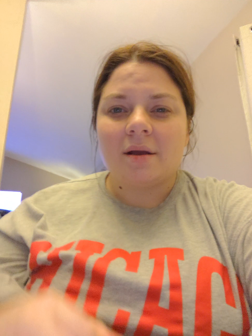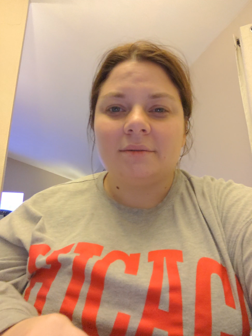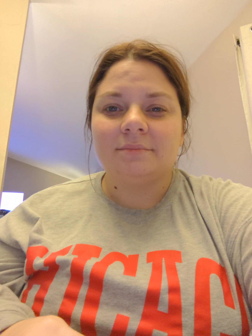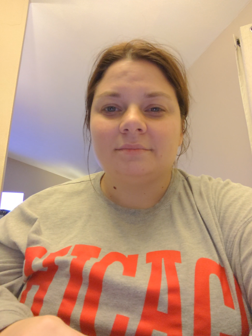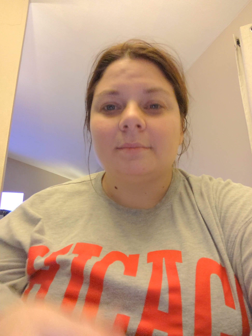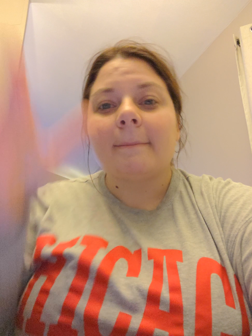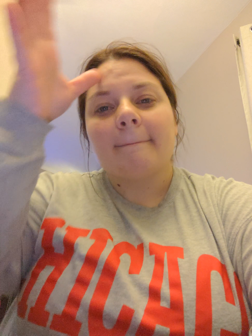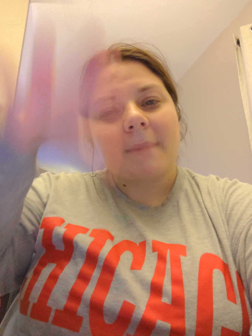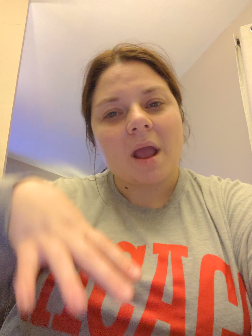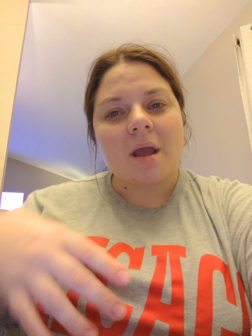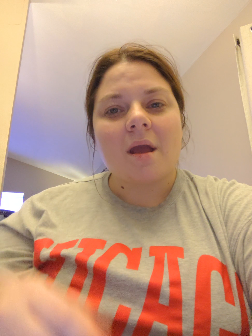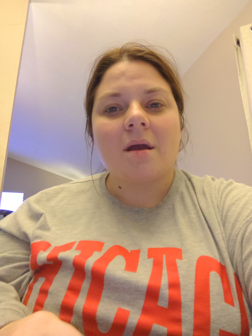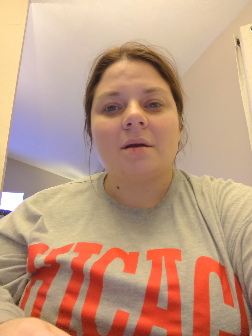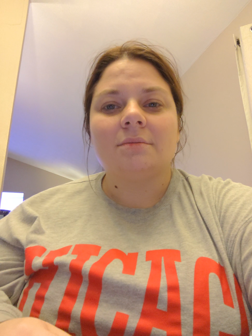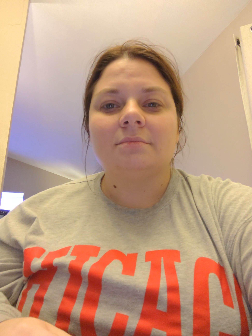man